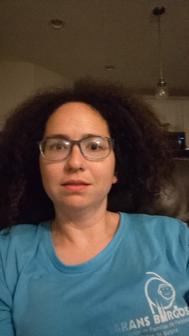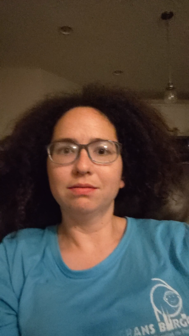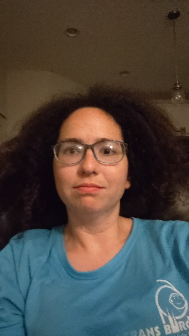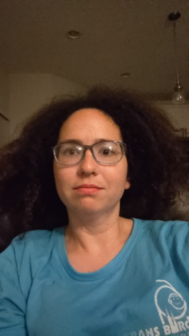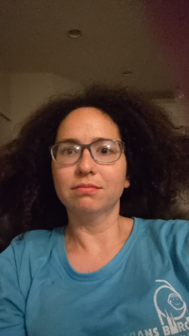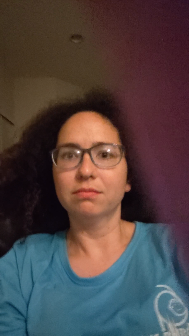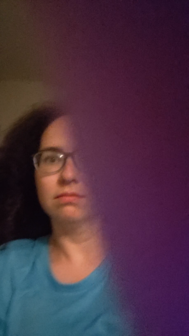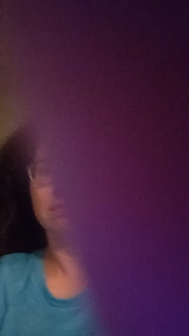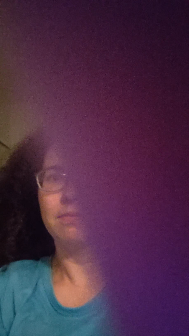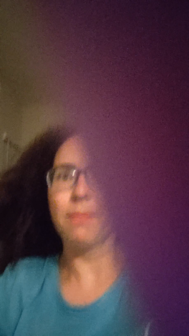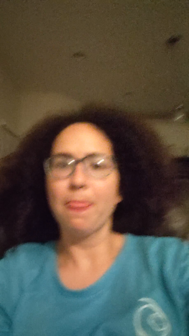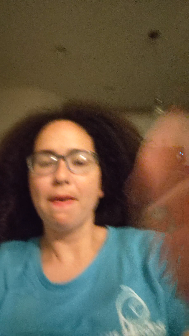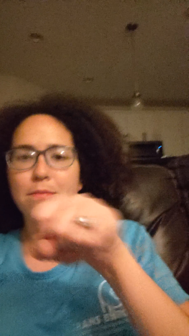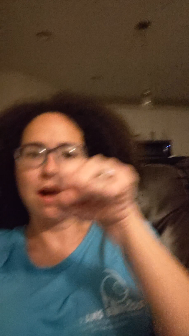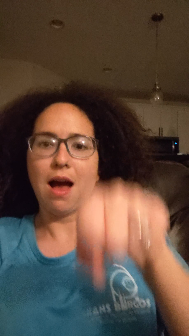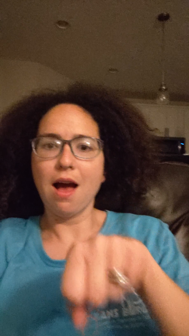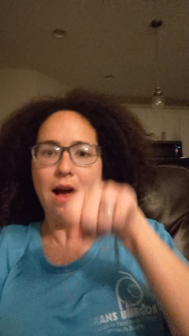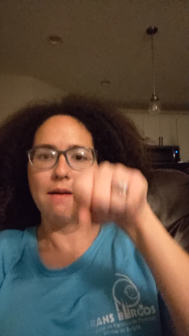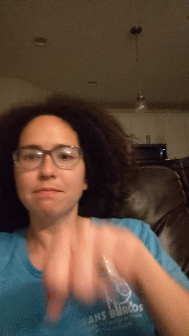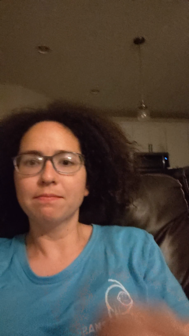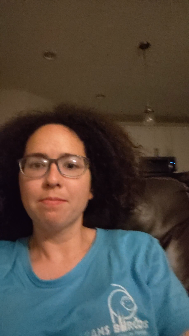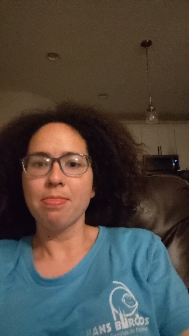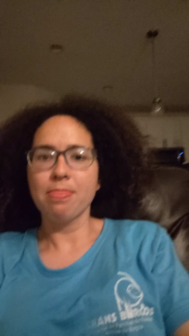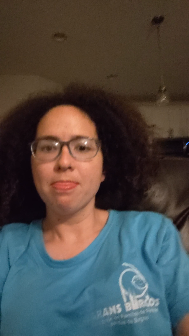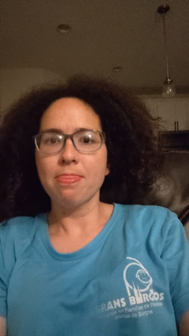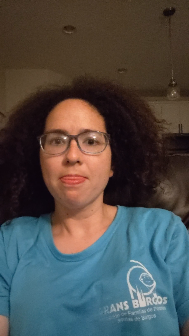bicycle